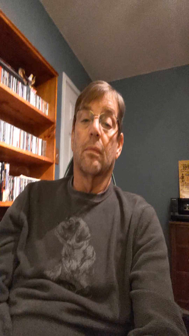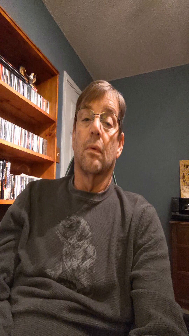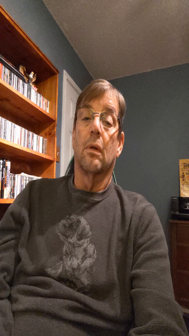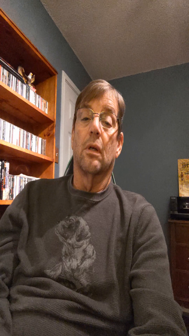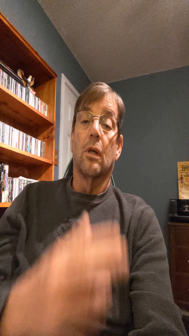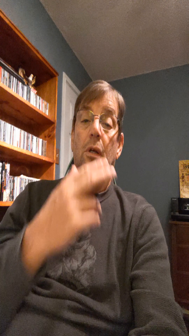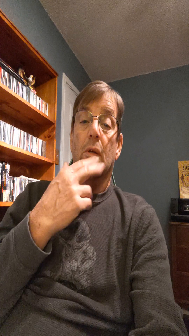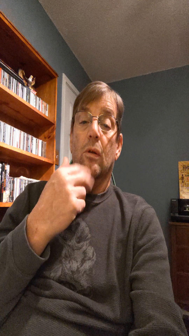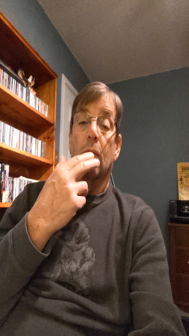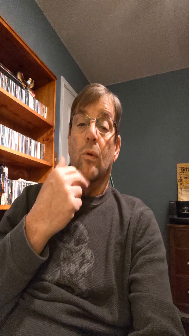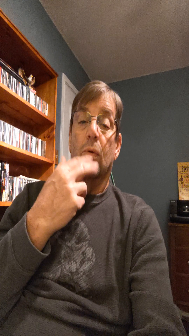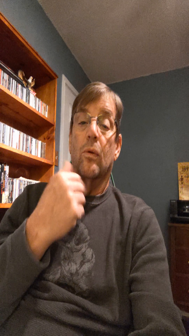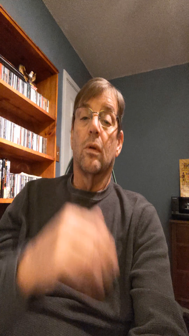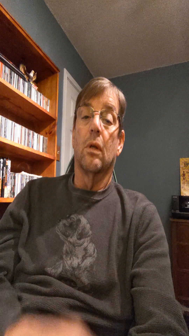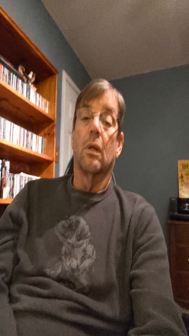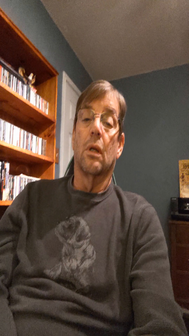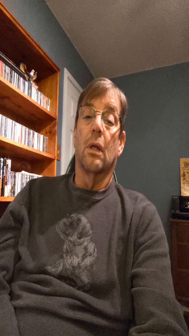cute